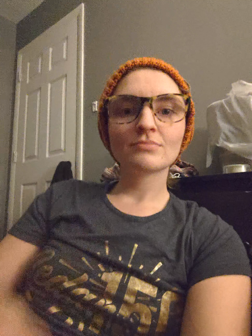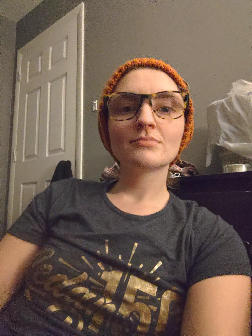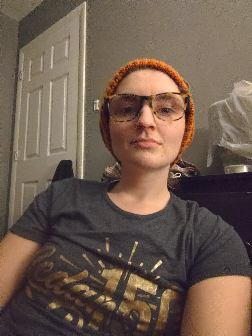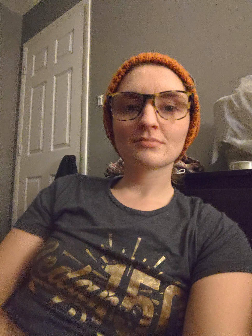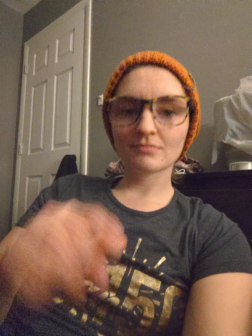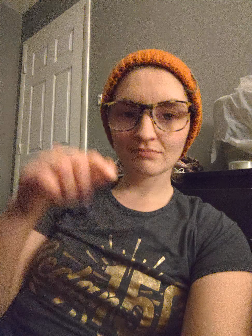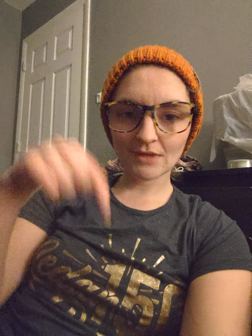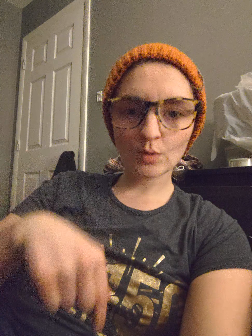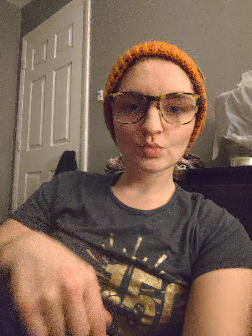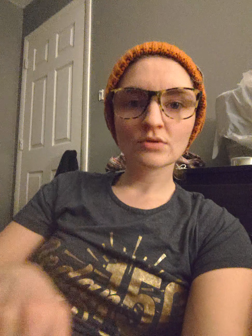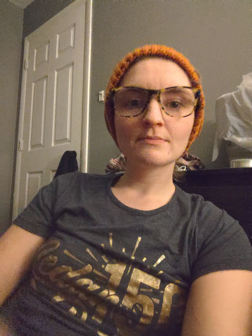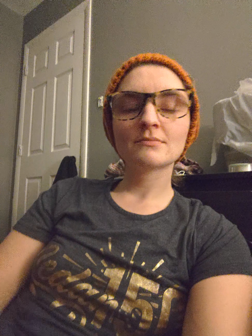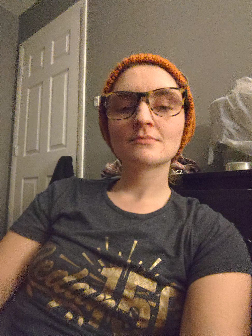down